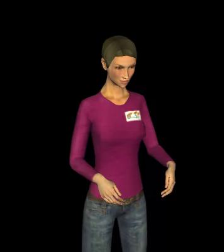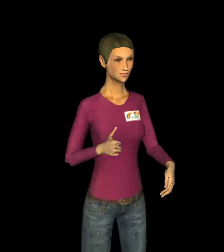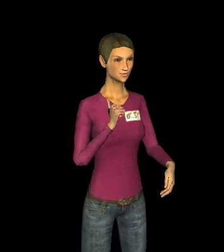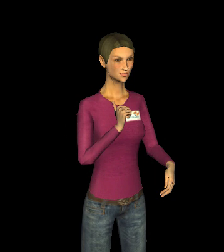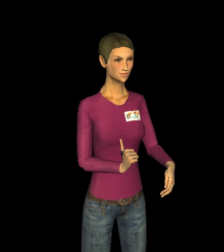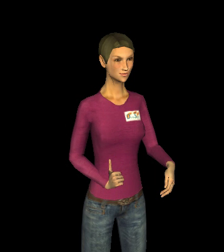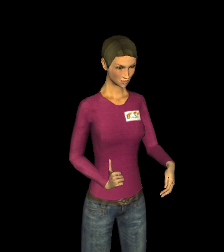حقيبة كتف